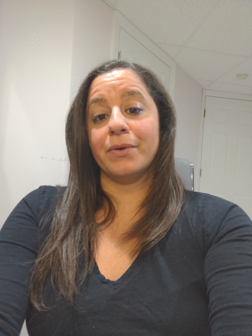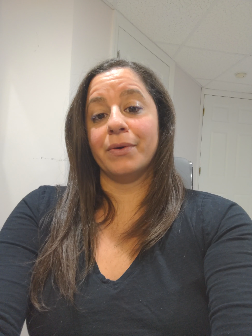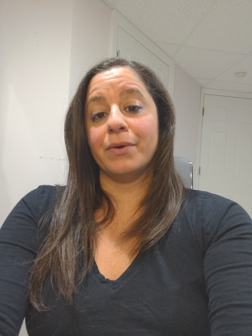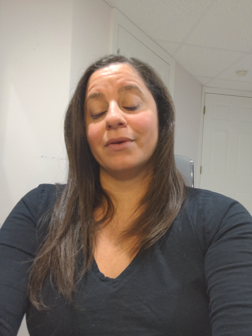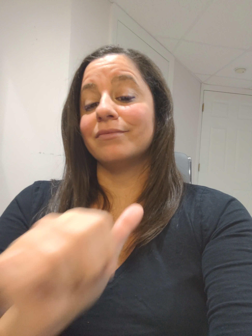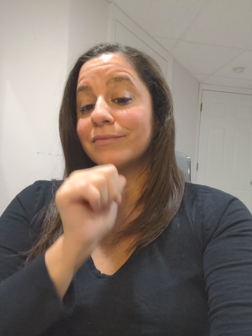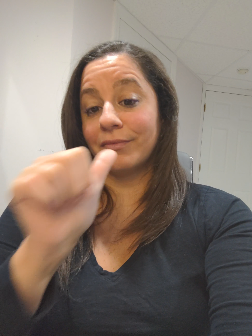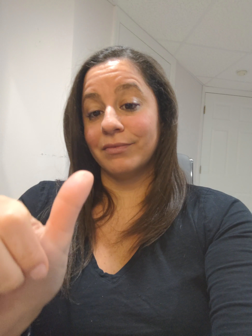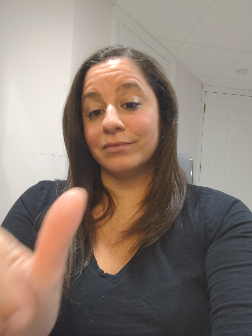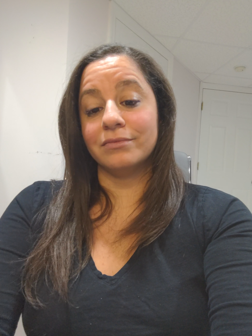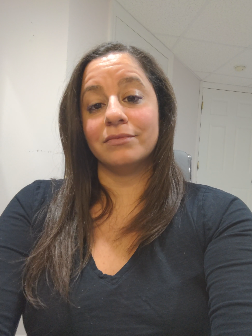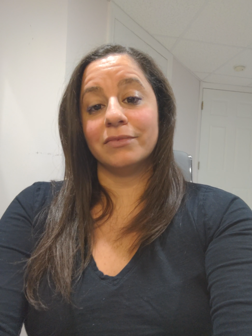not